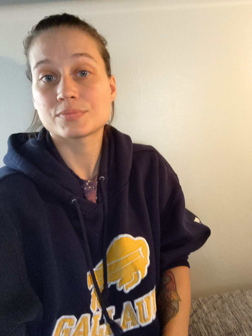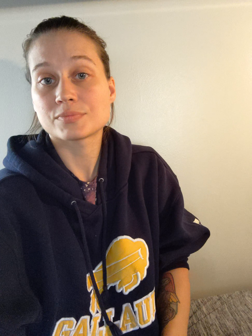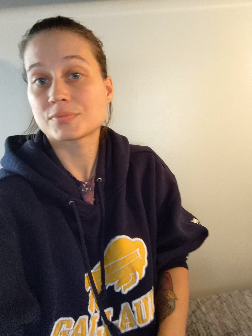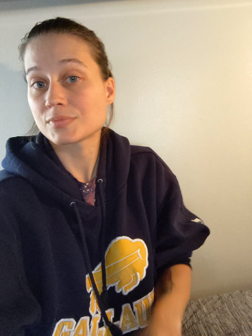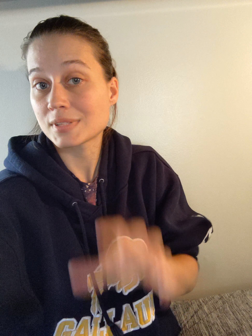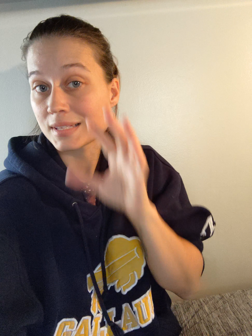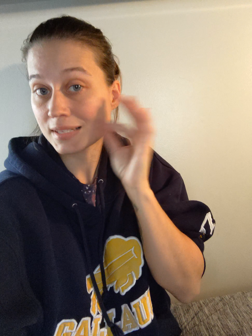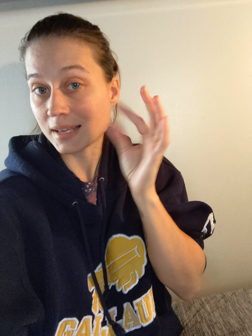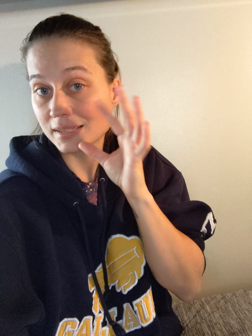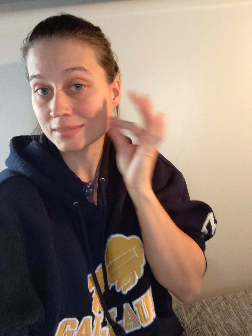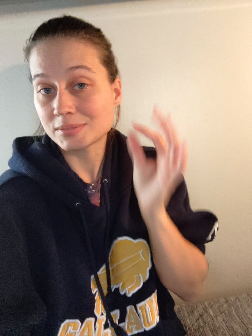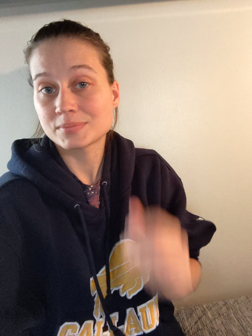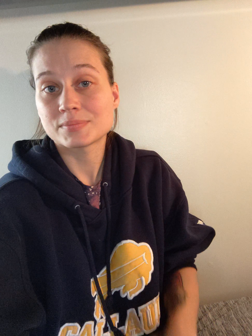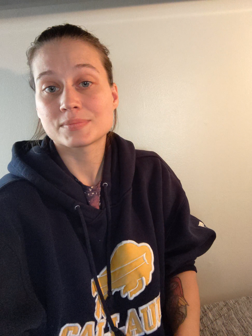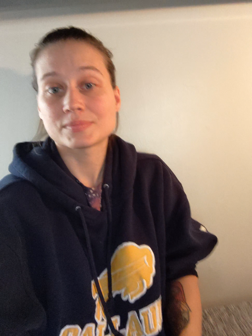cat